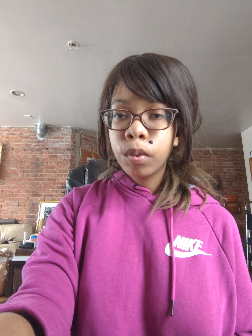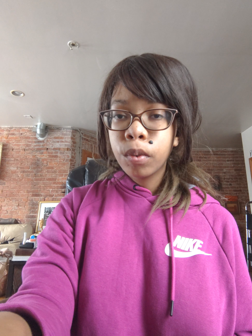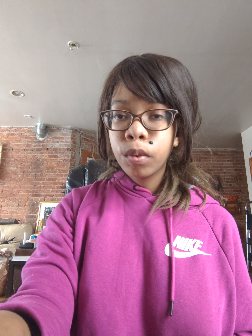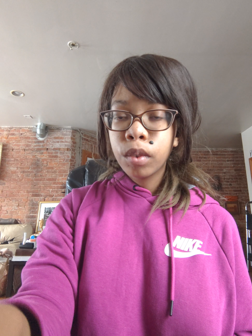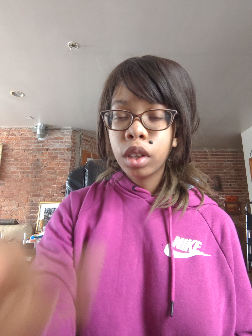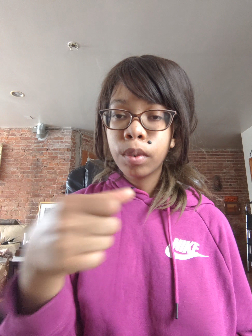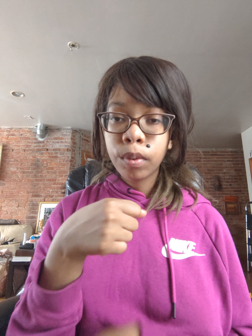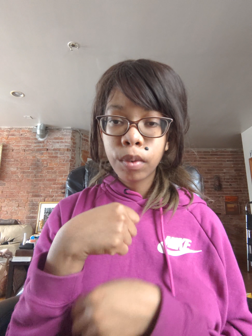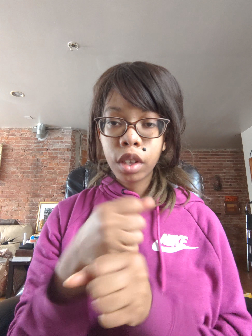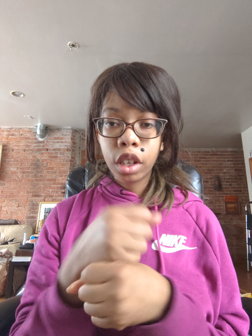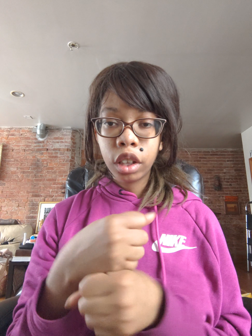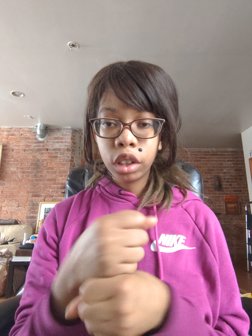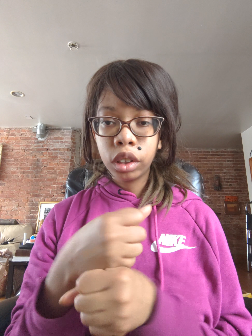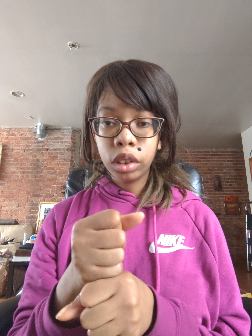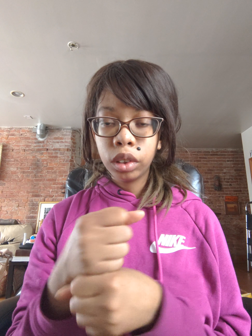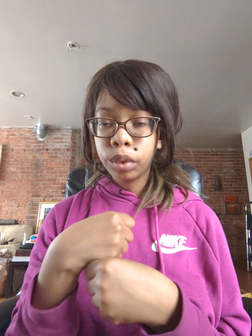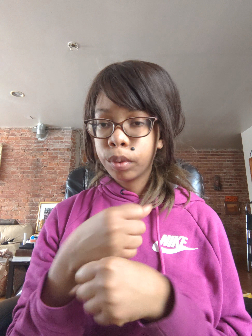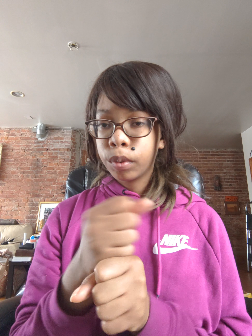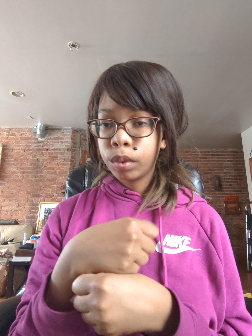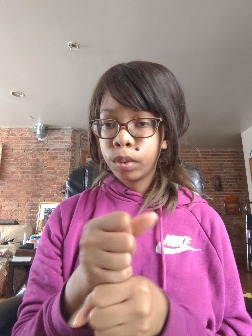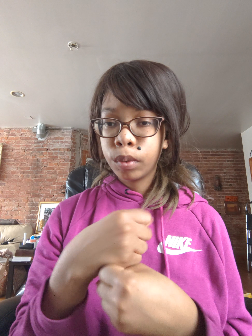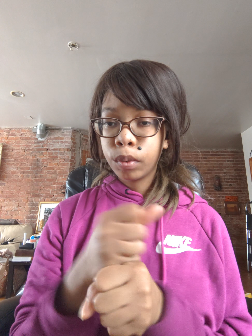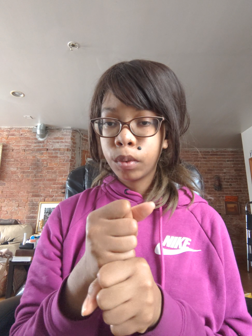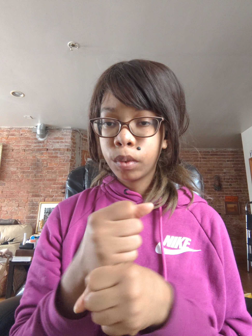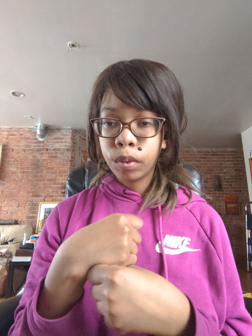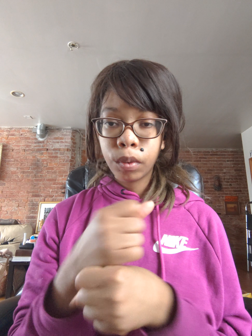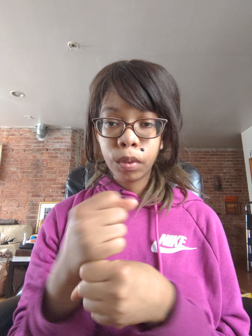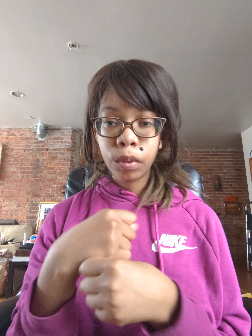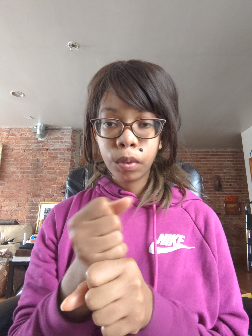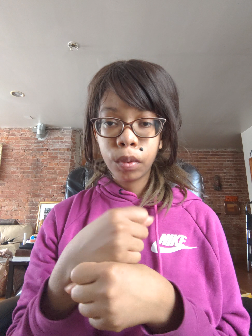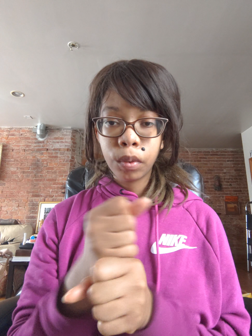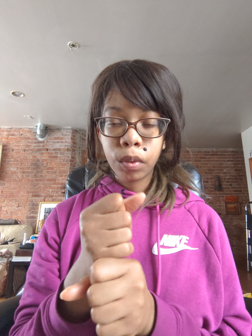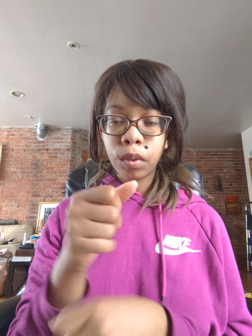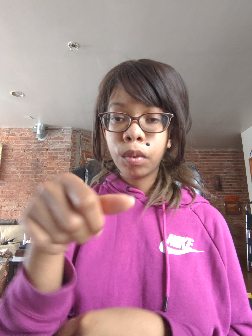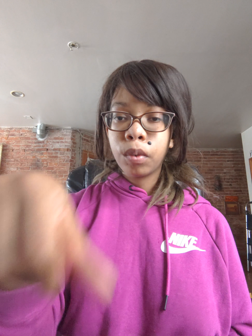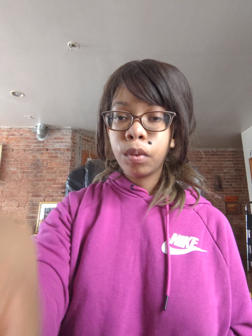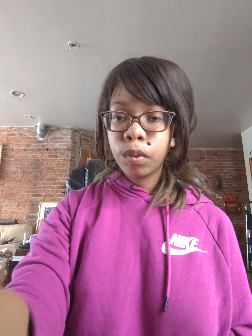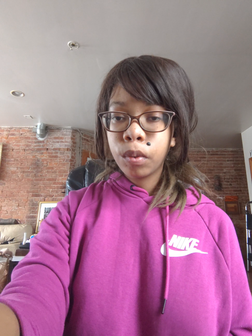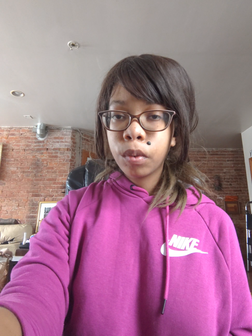make